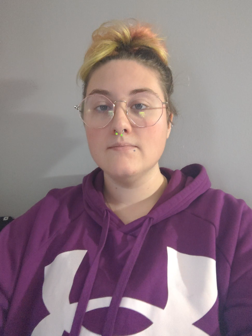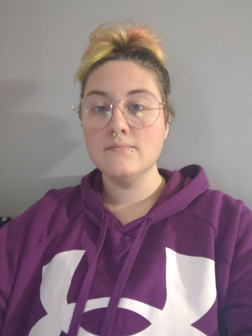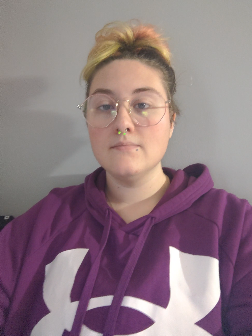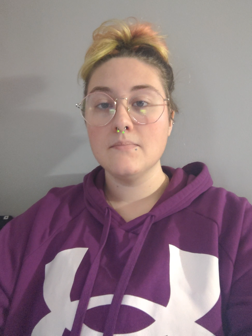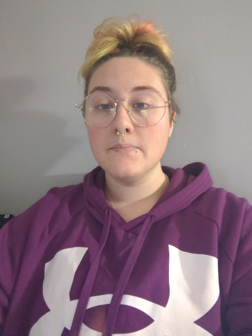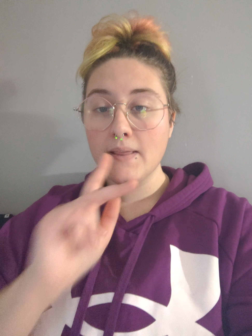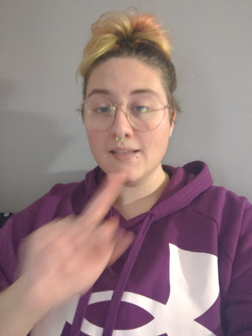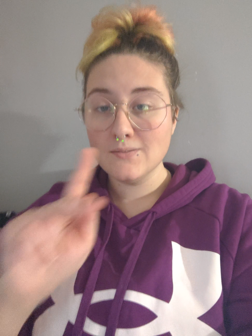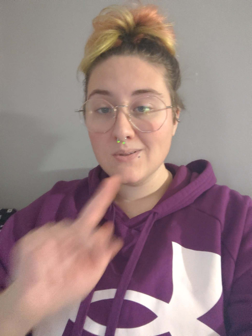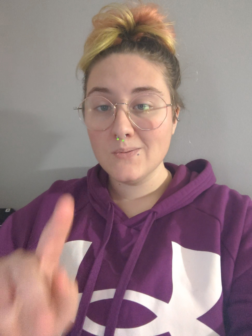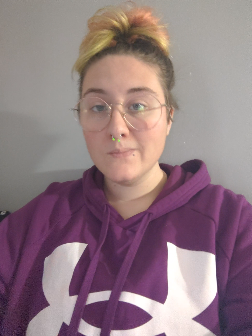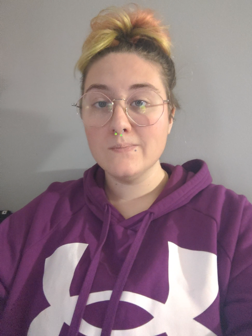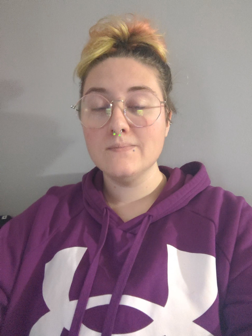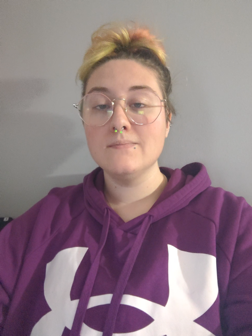pencil